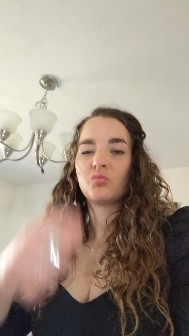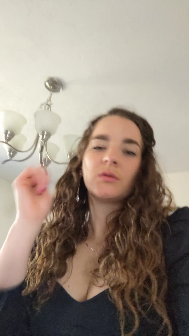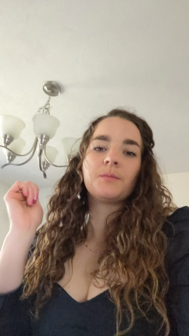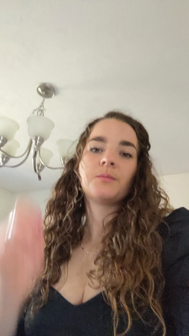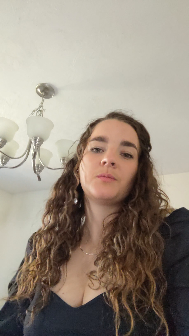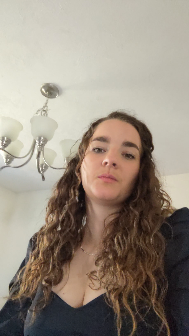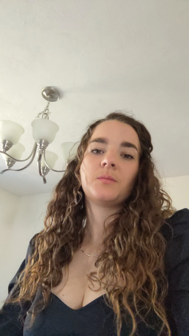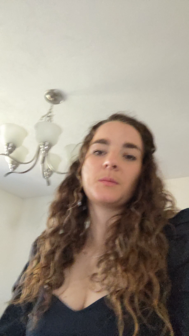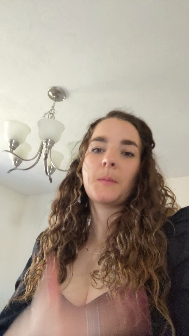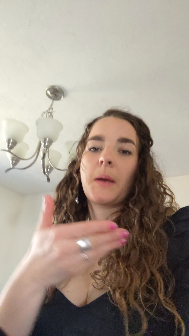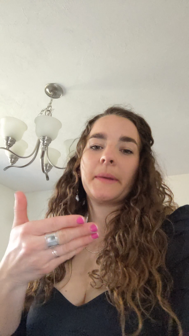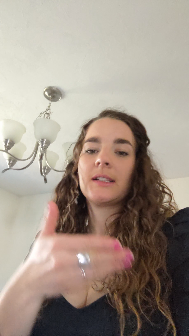baby